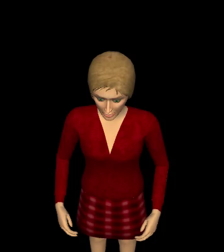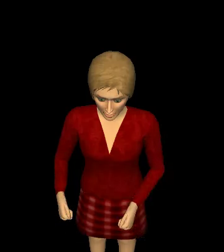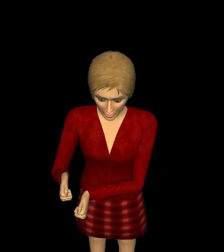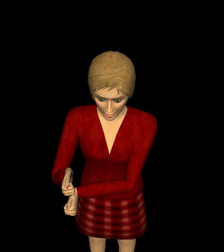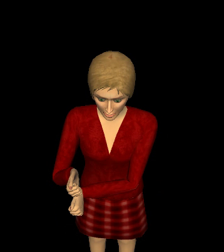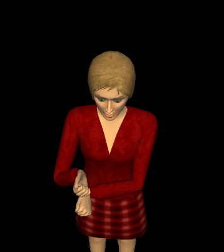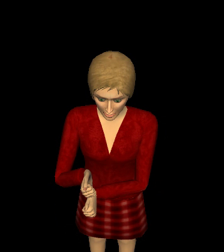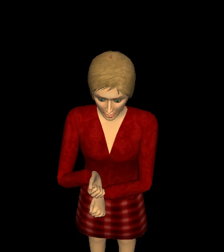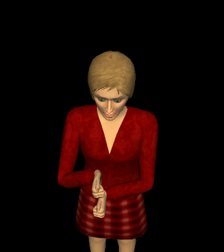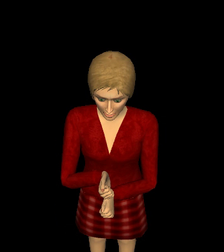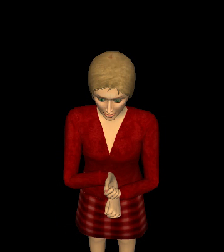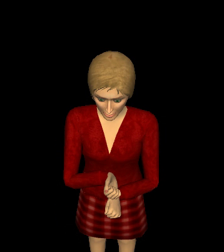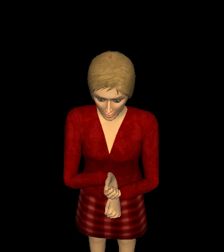يمسح